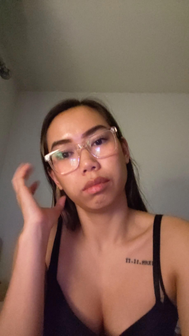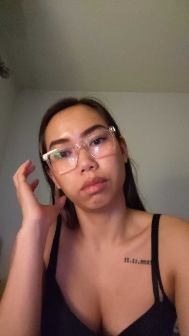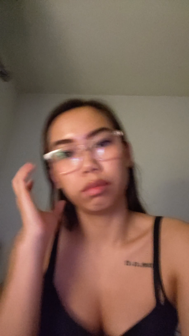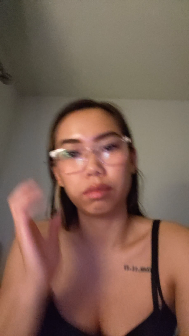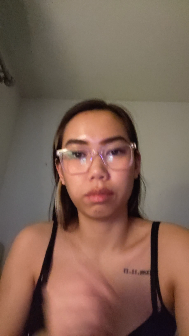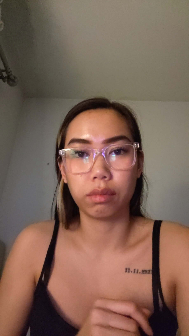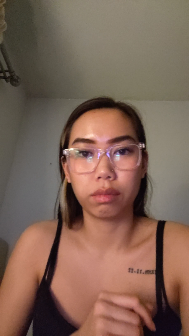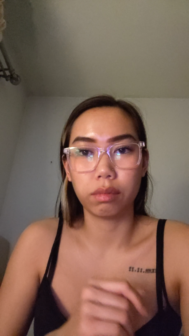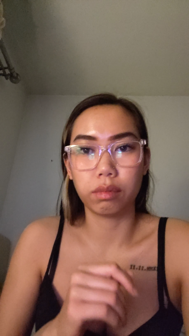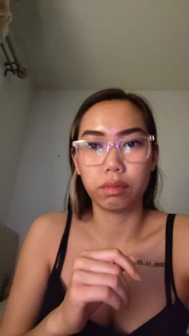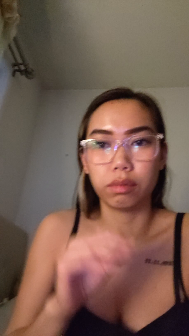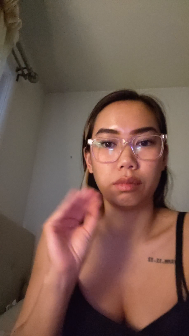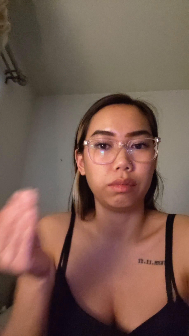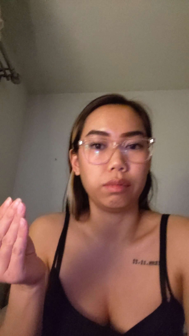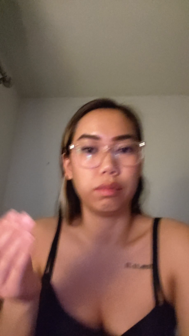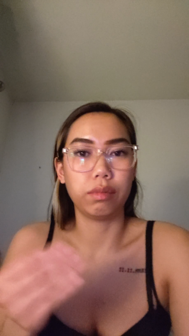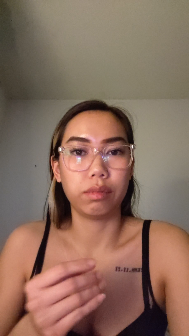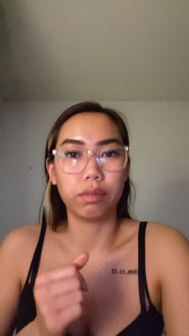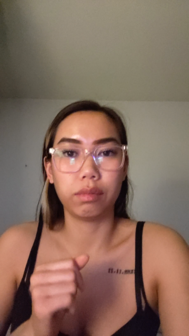none